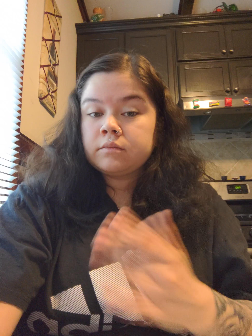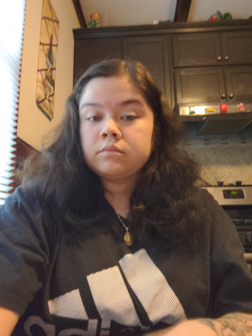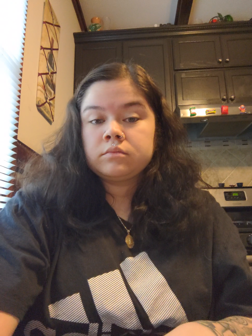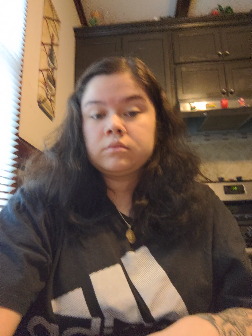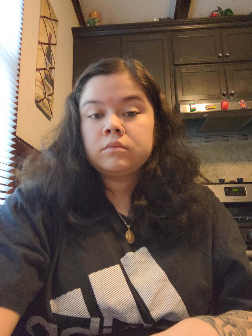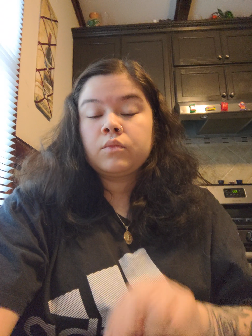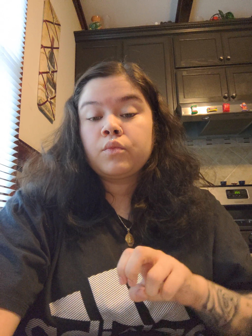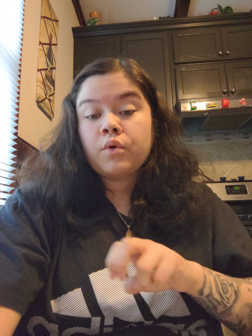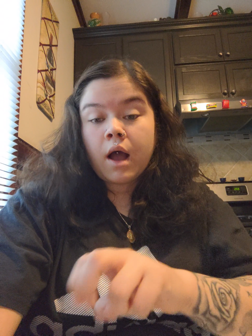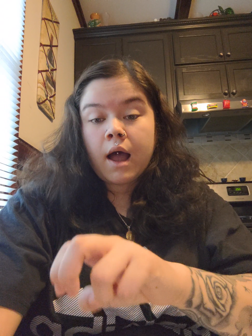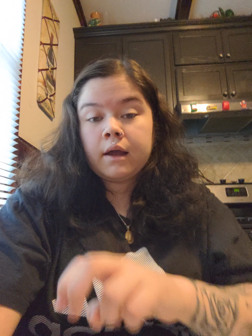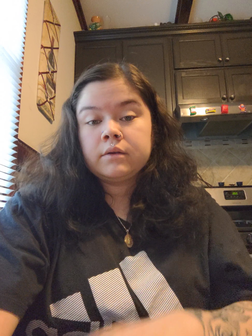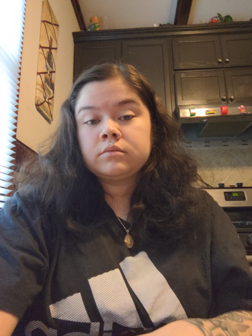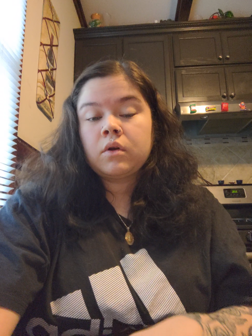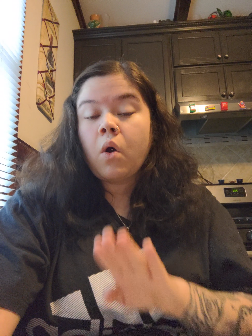ride